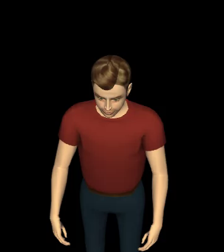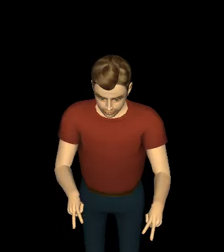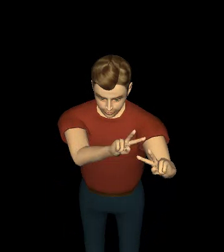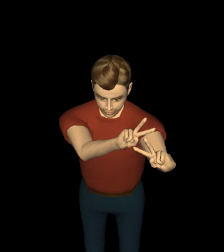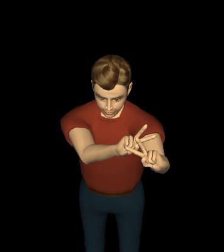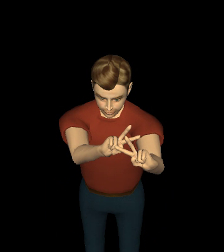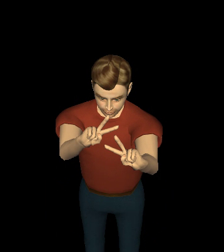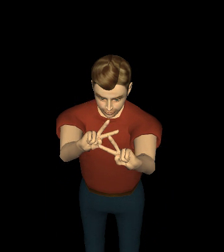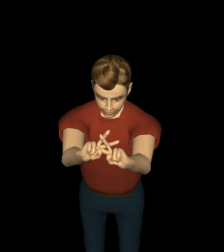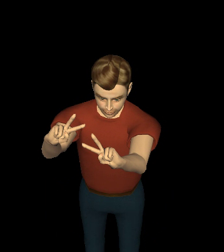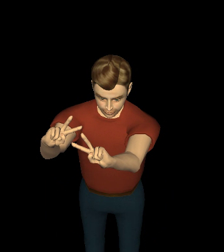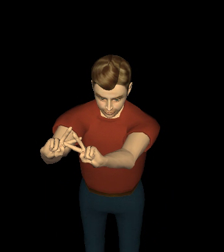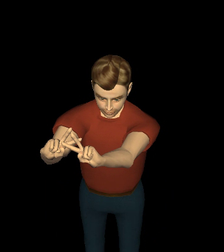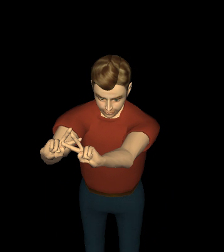نجمة